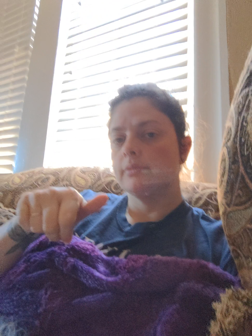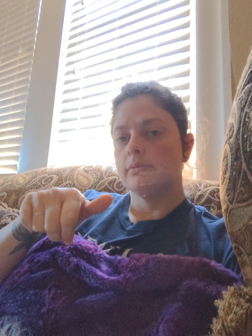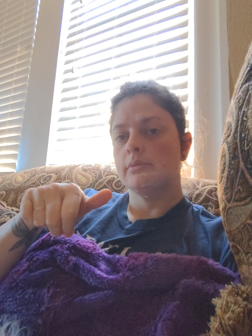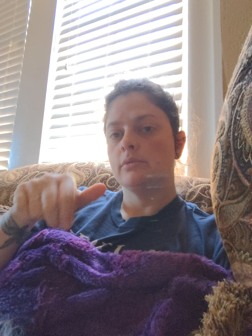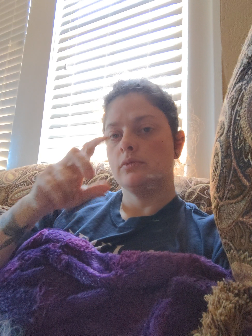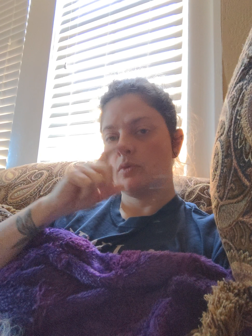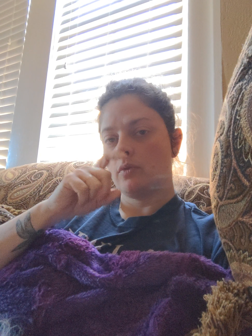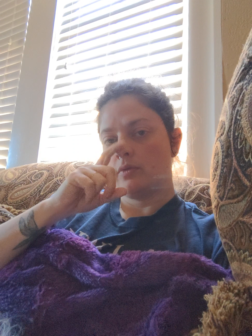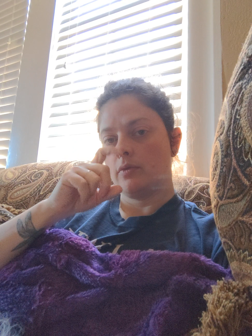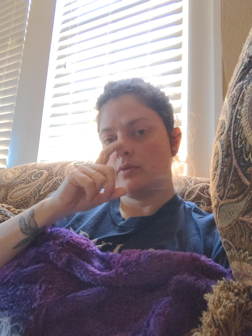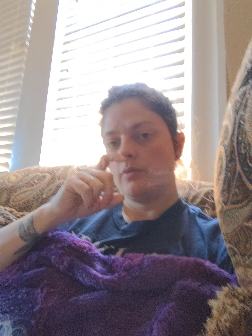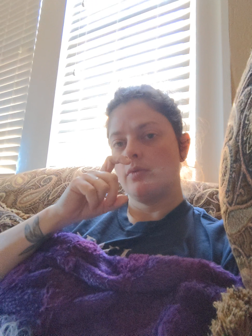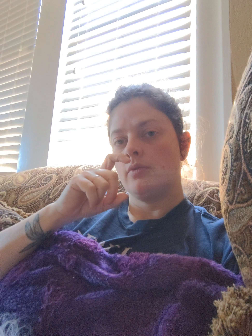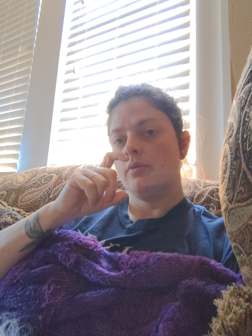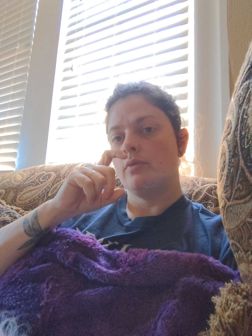doll